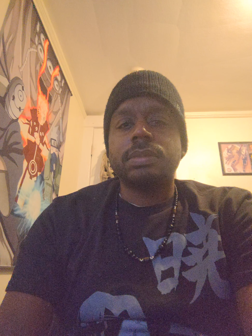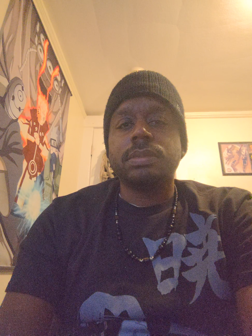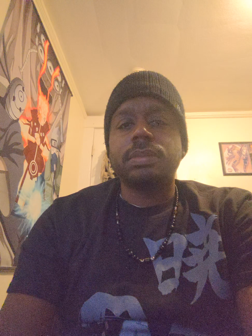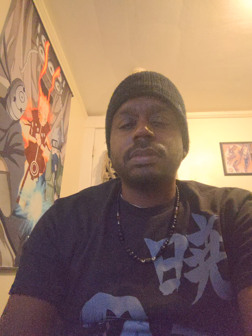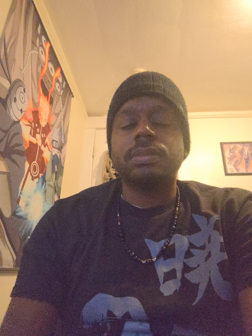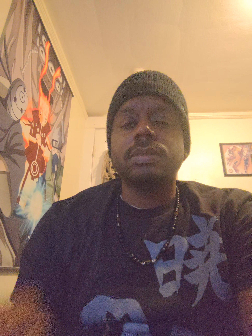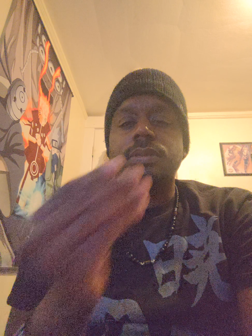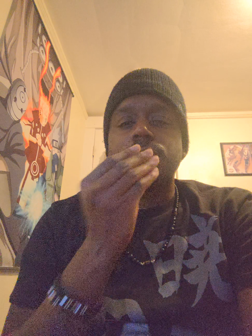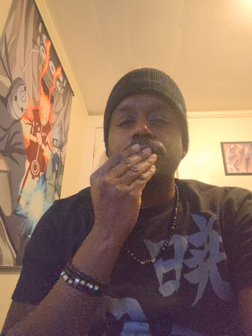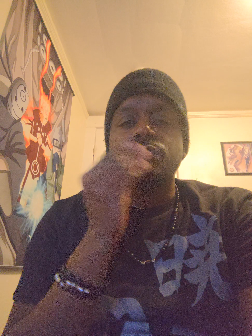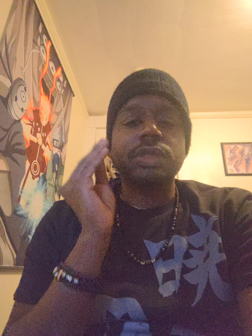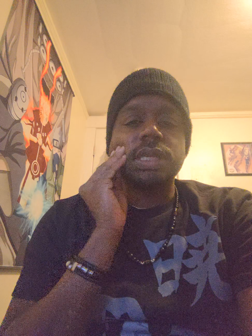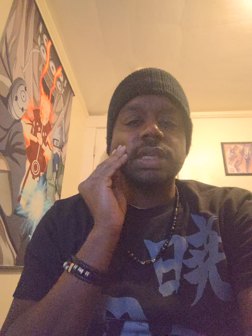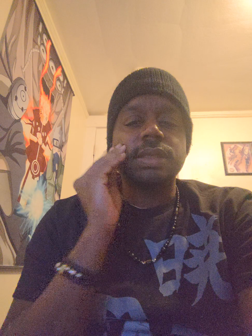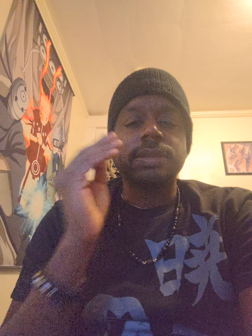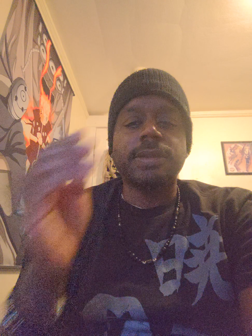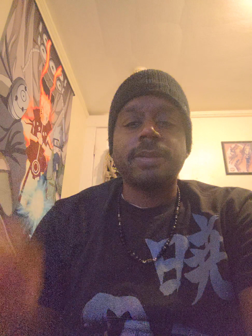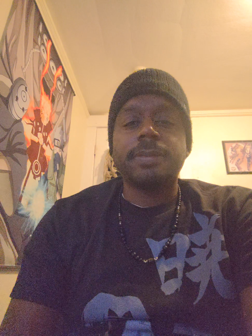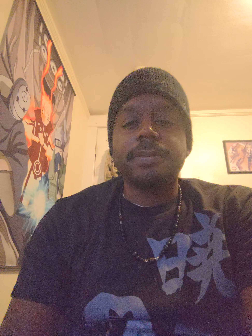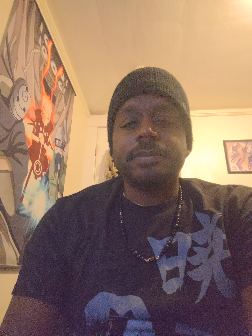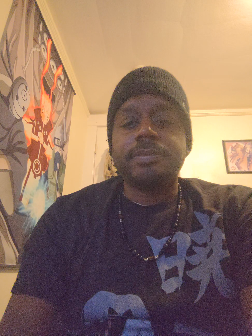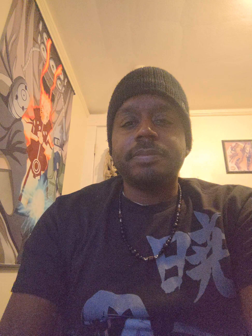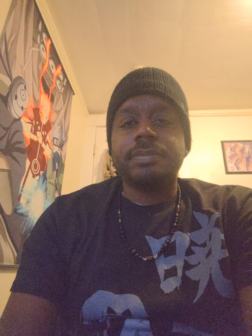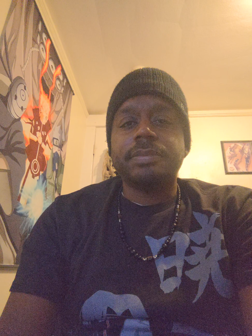kiss